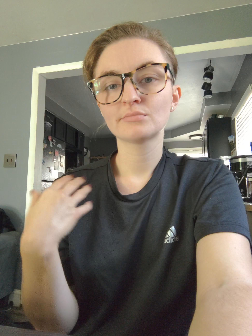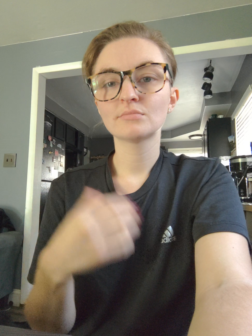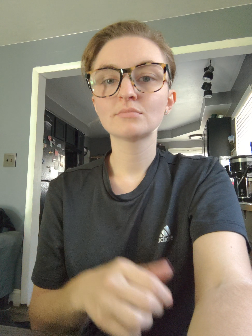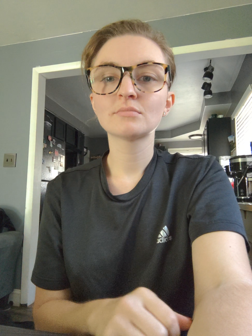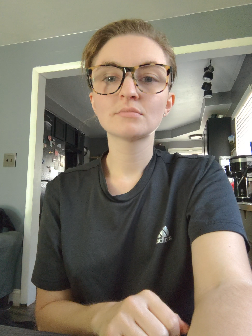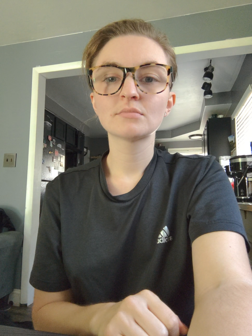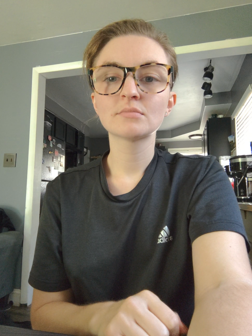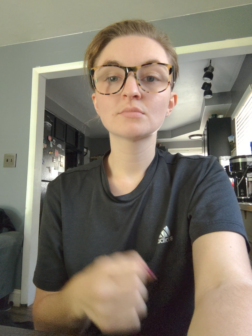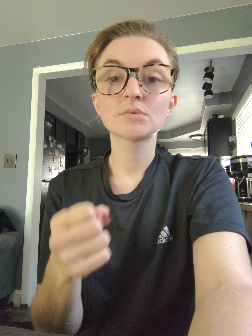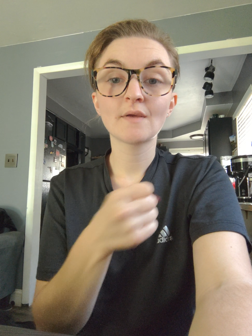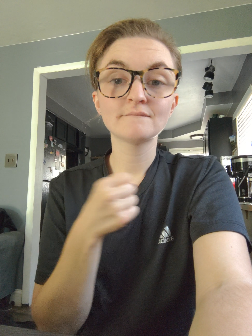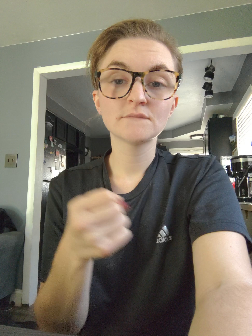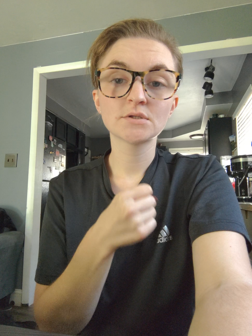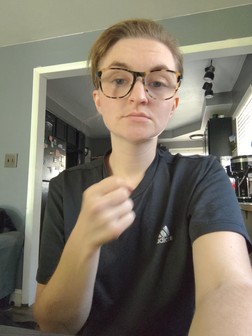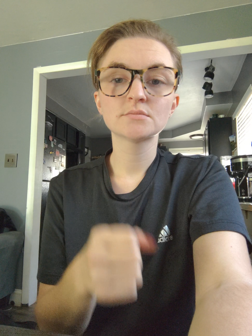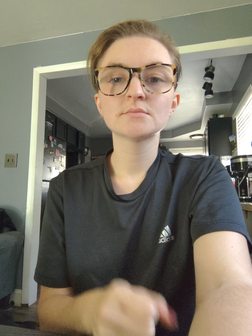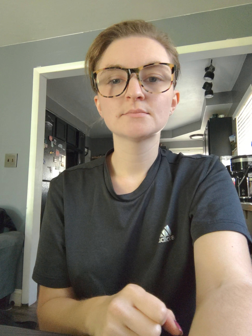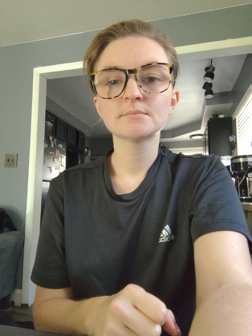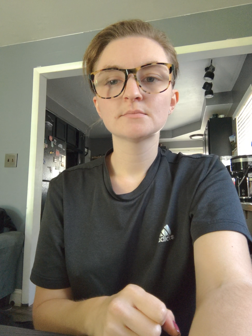coffee